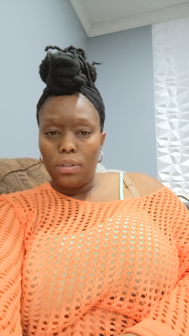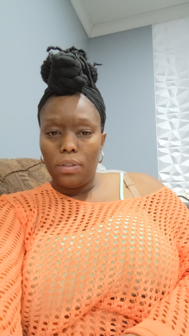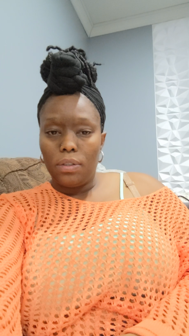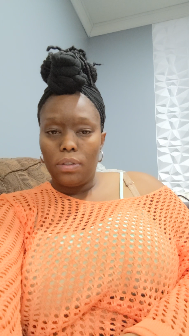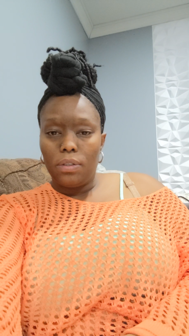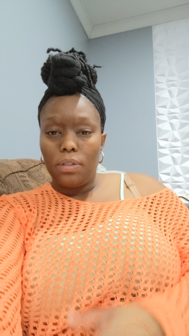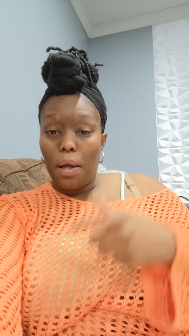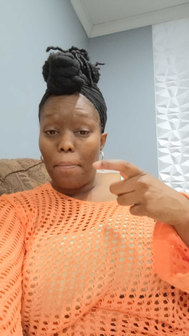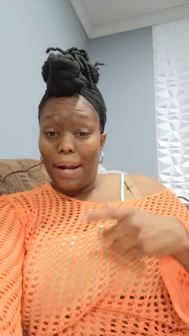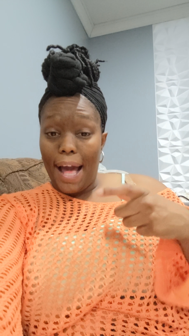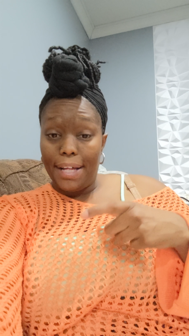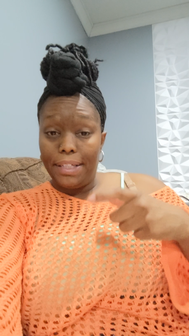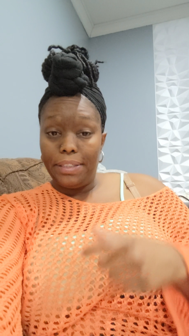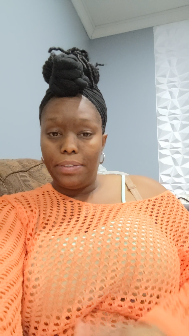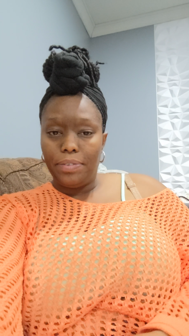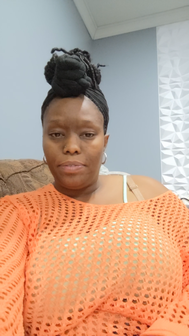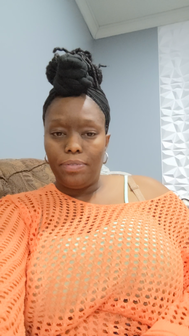plate